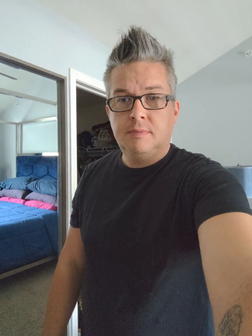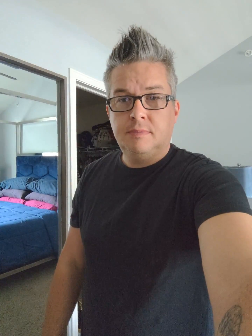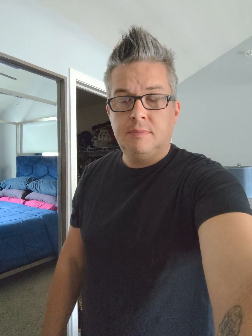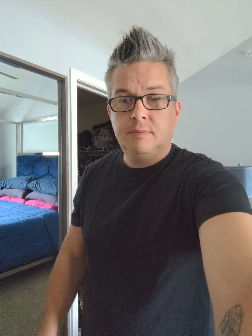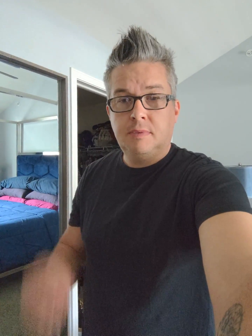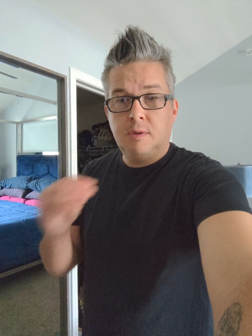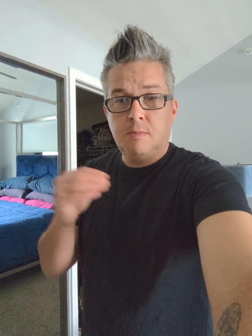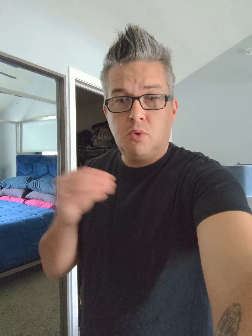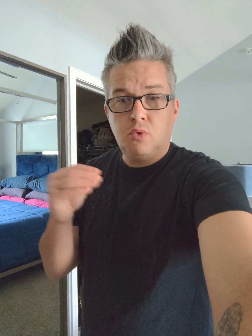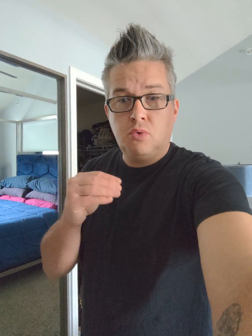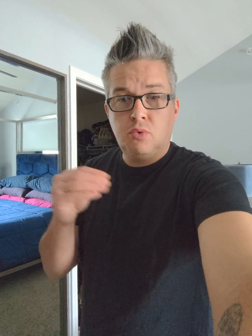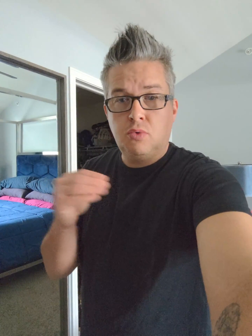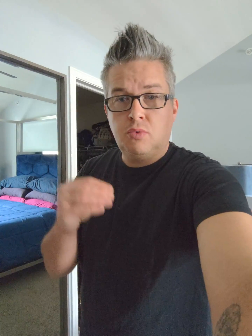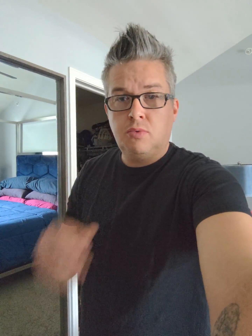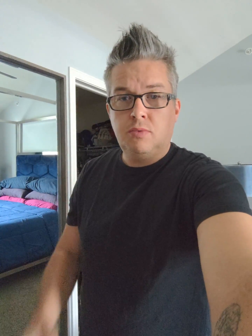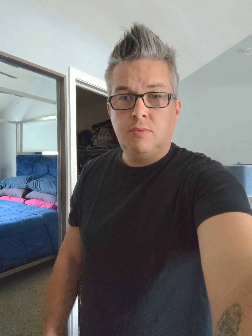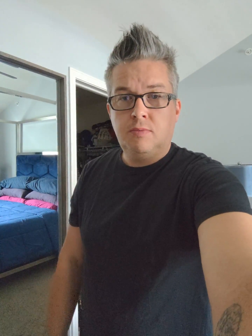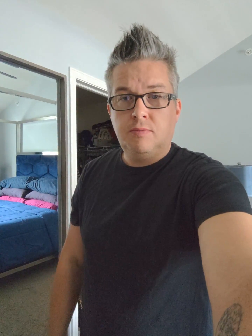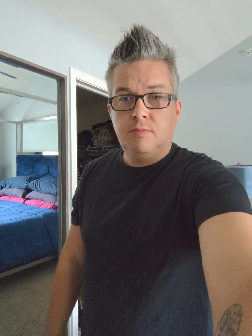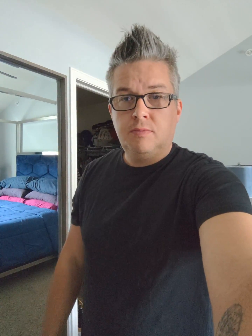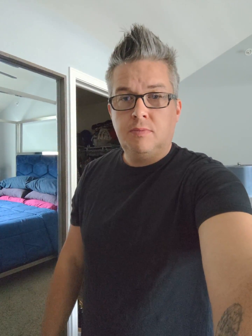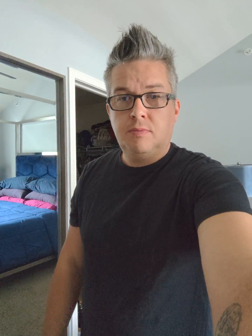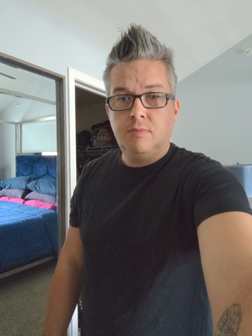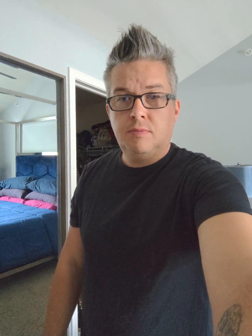more